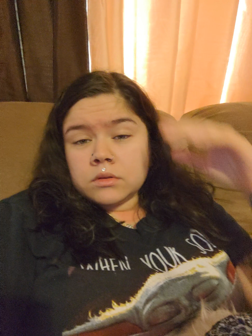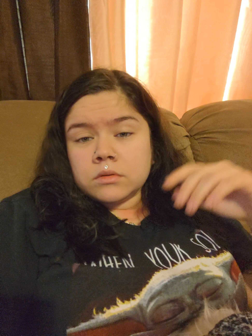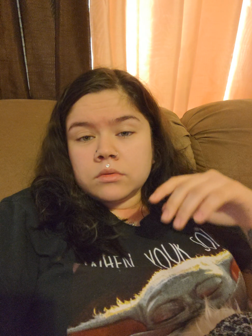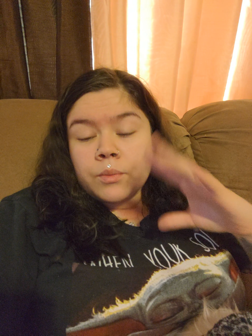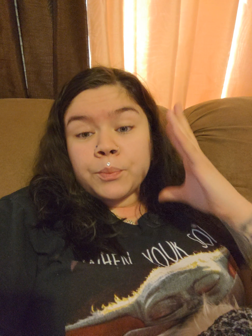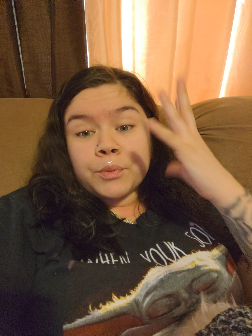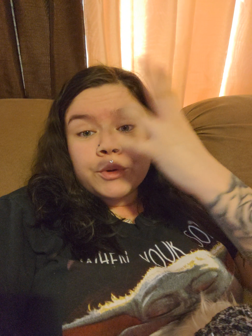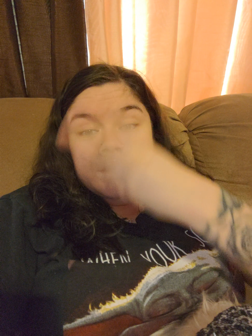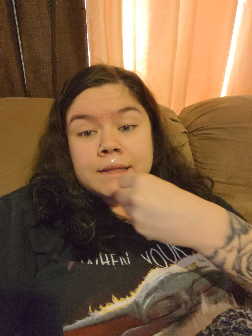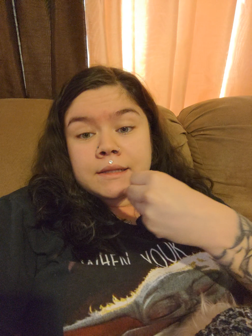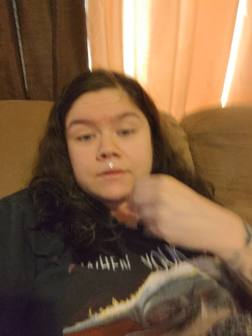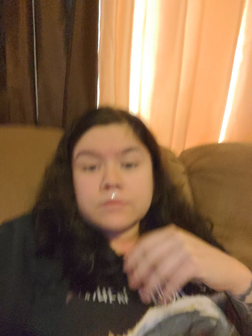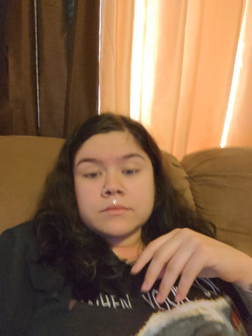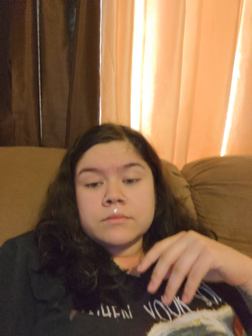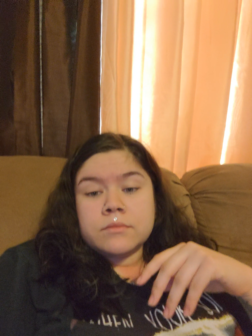pretty